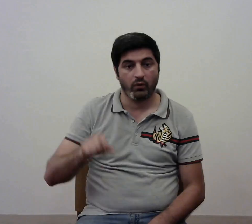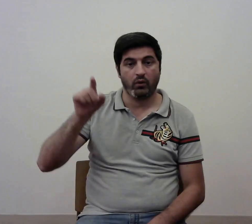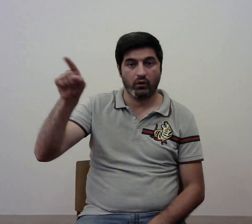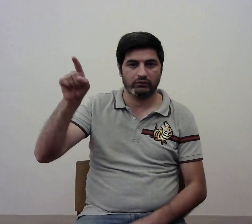onun